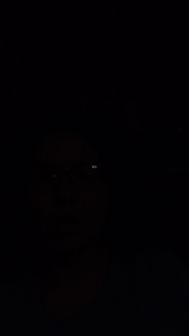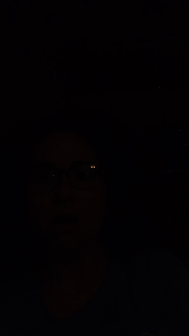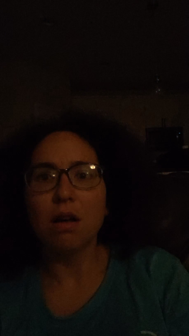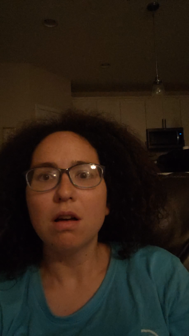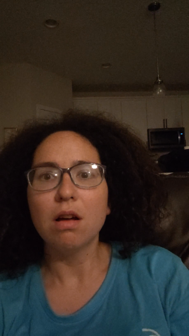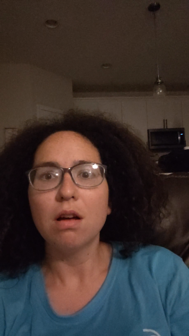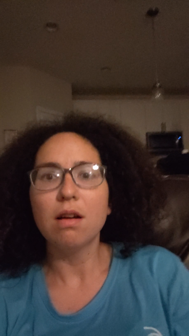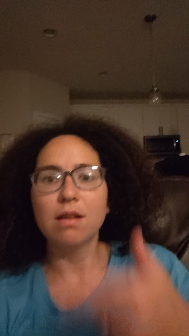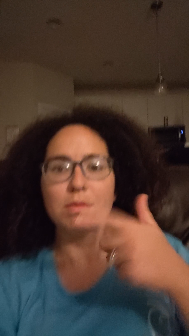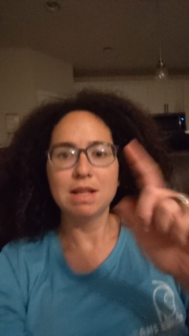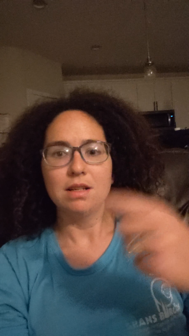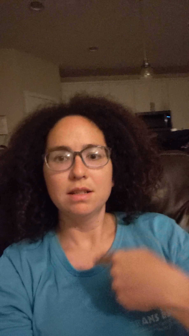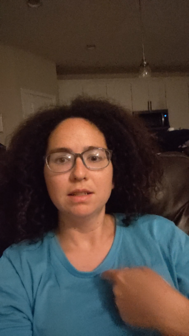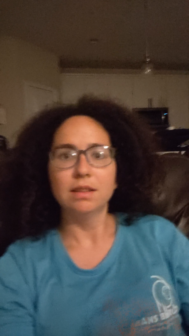let me